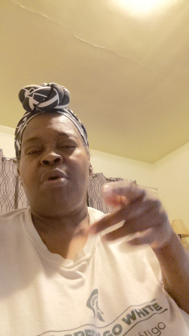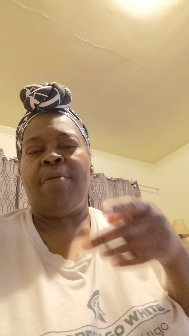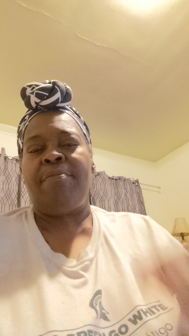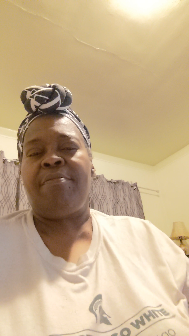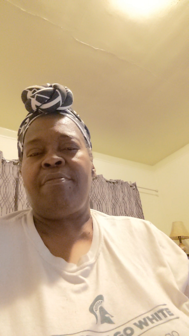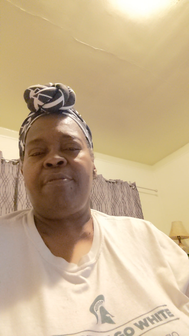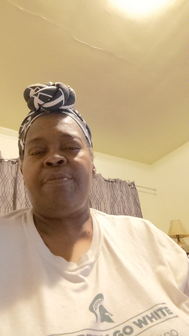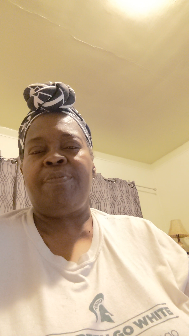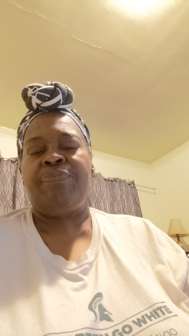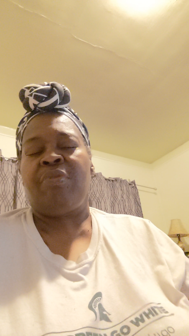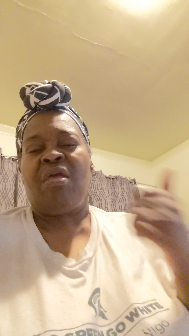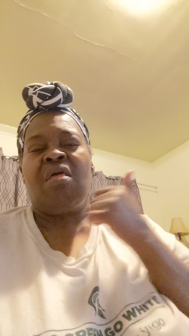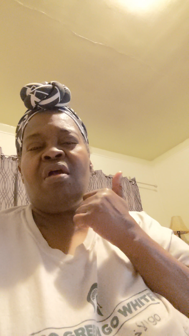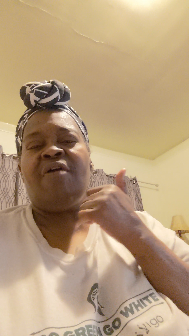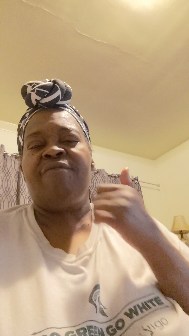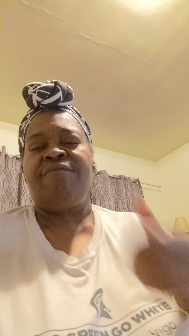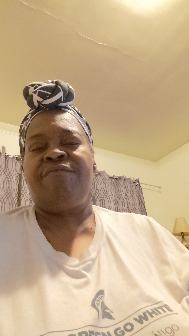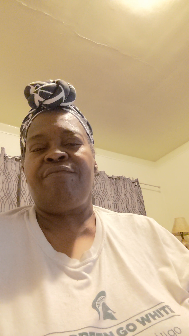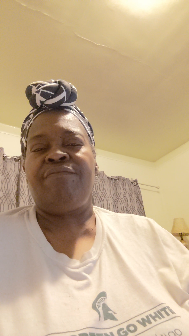love